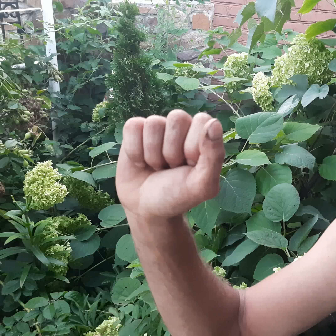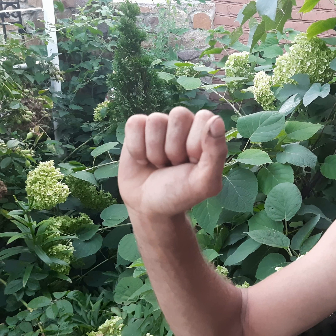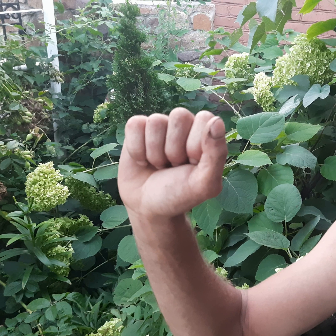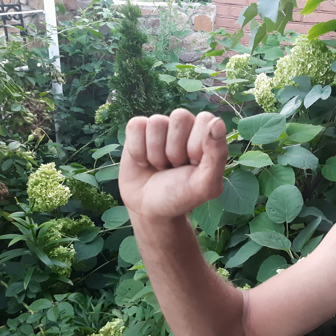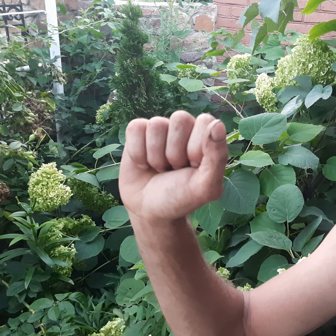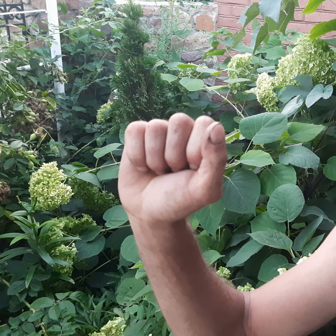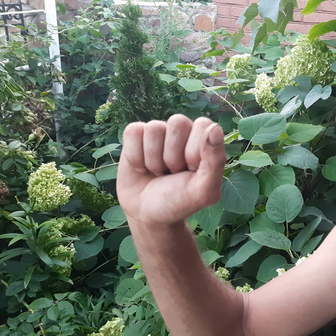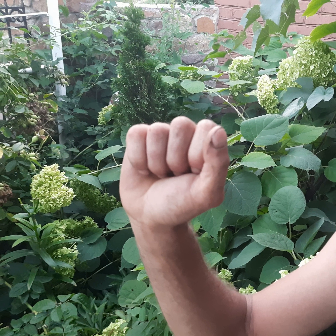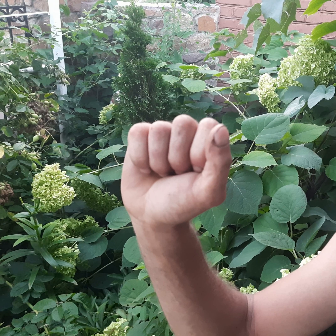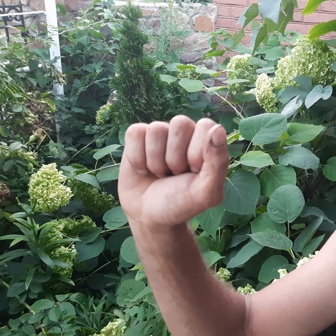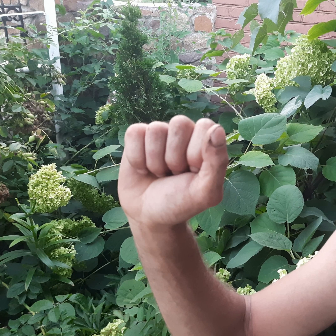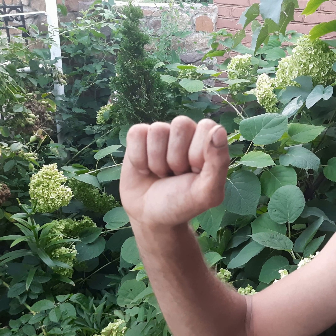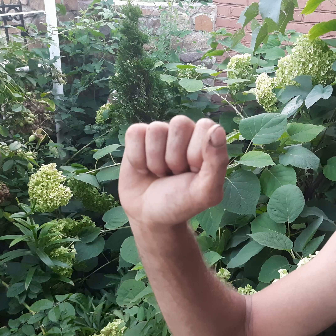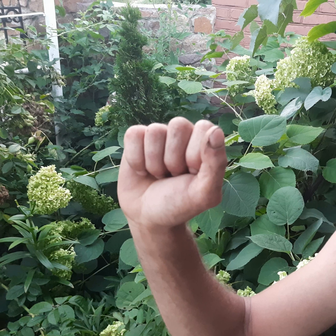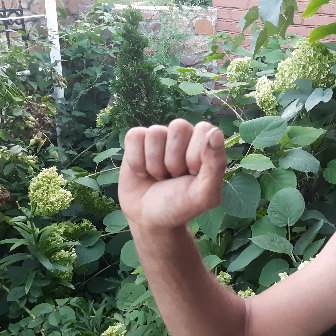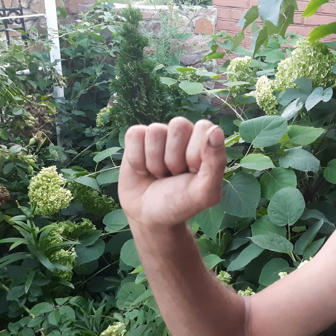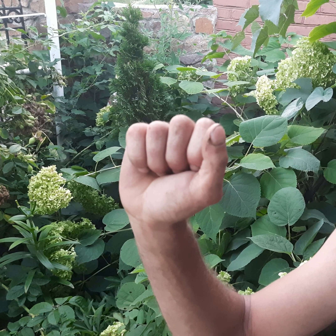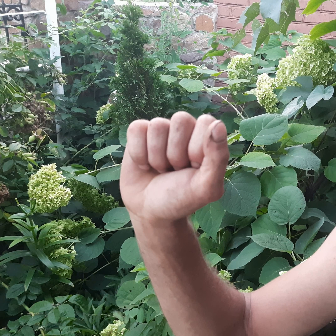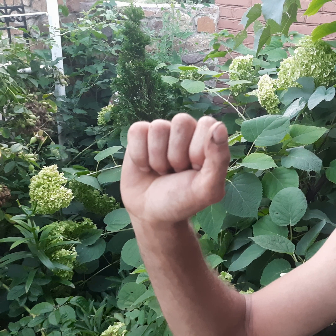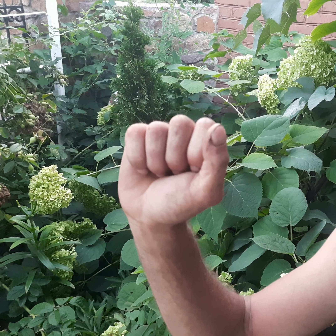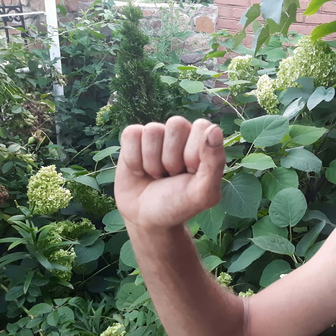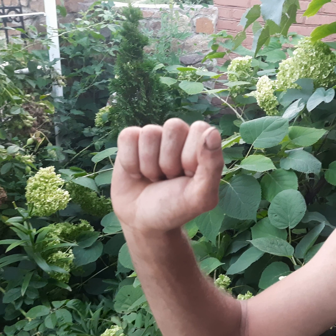А